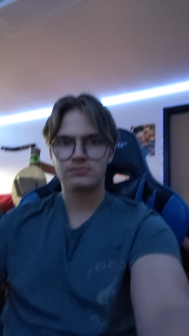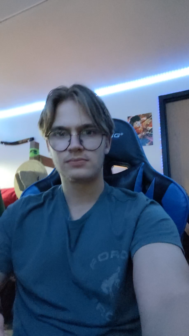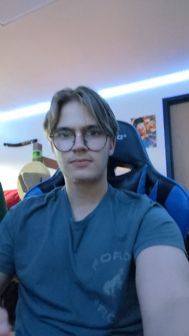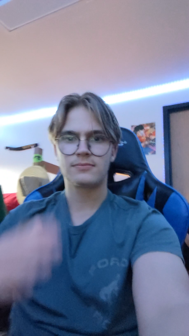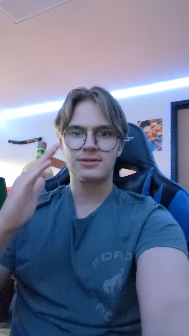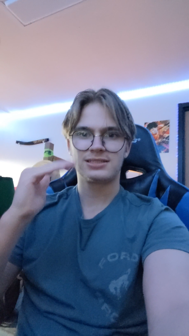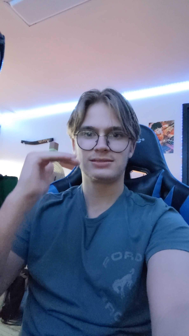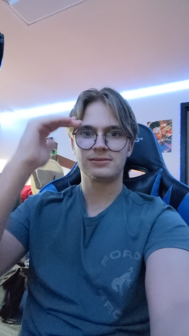build